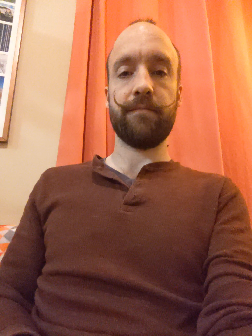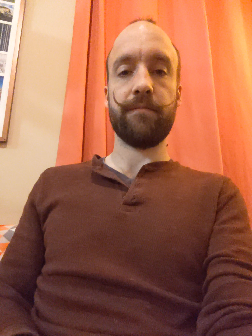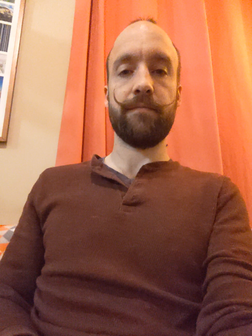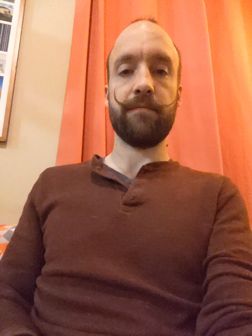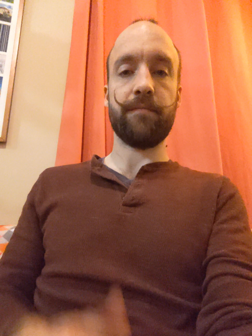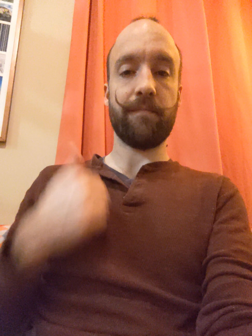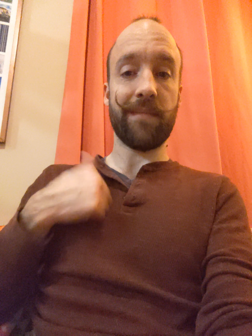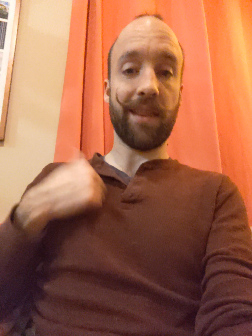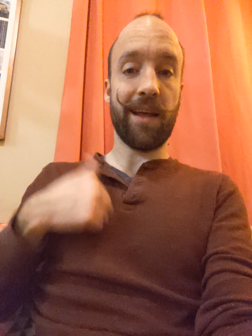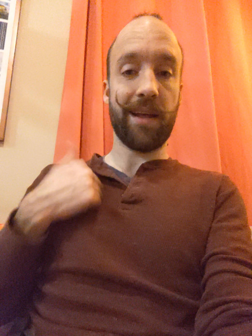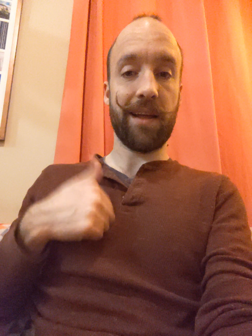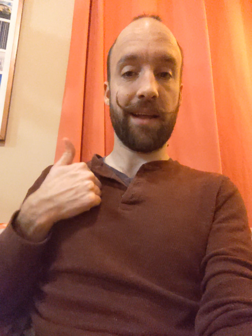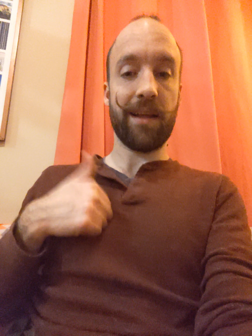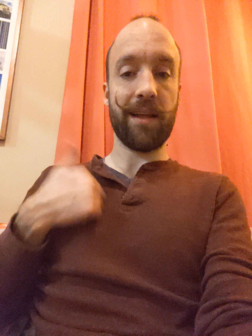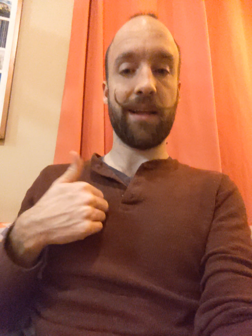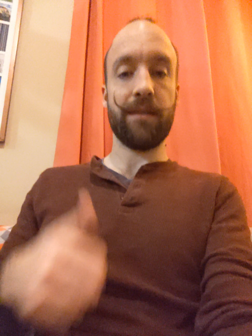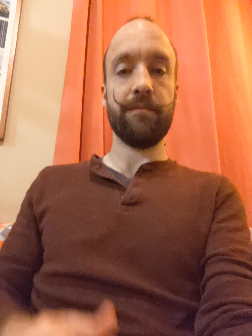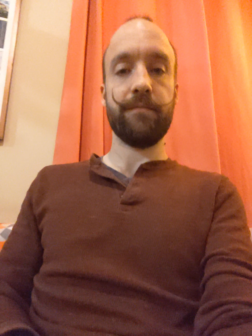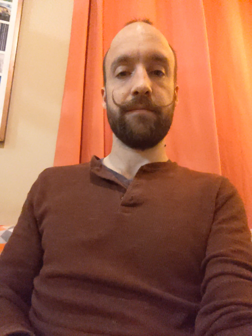bath